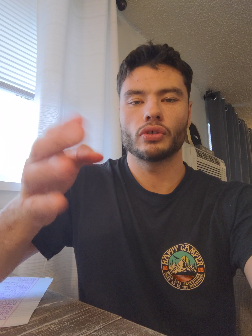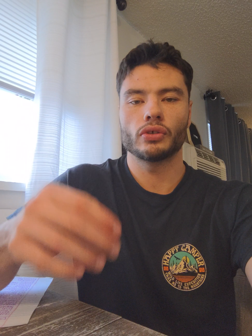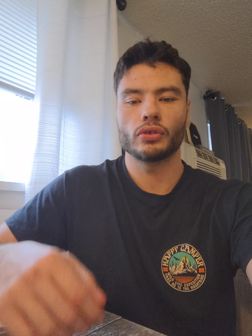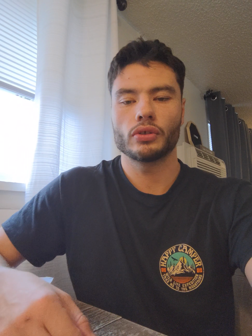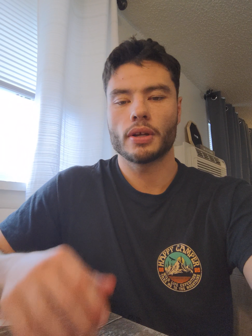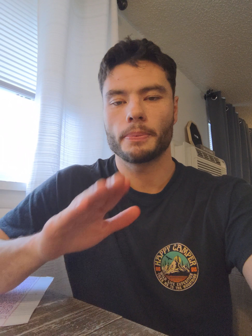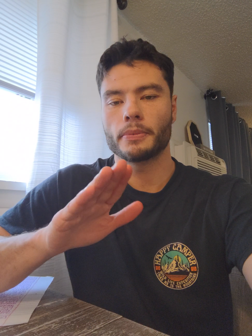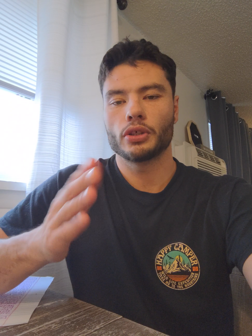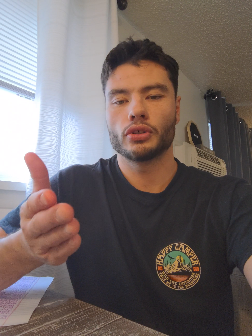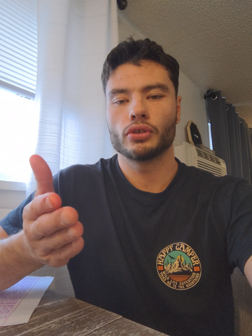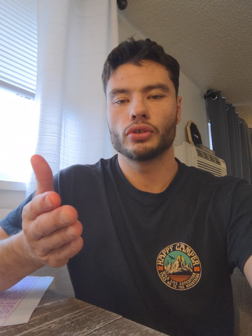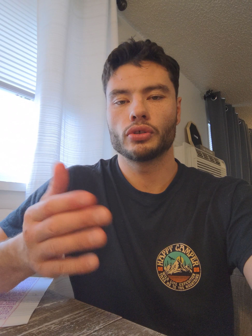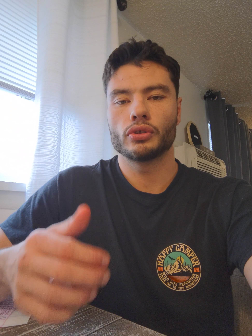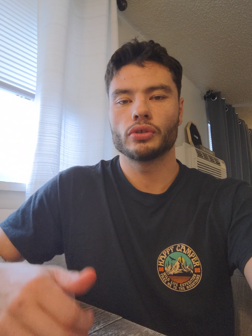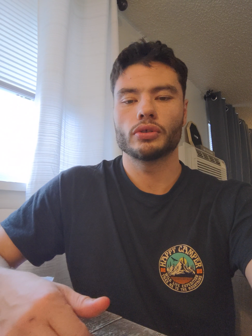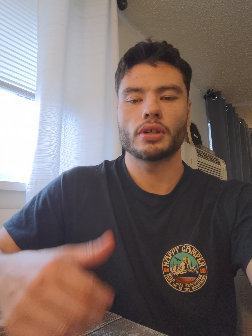book